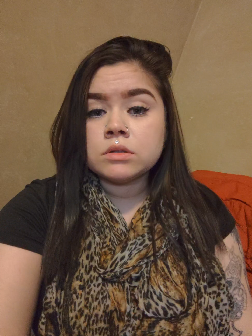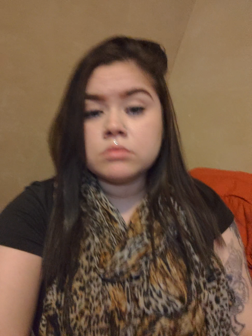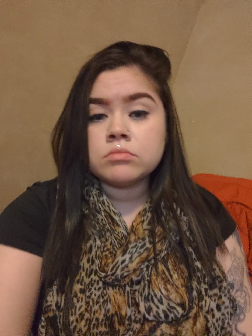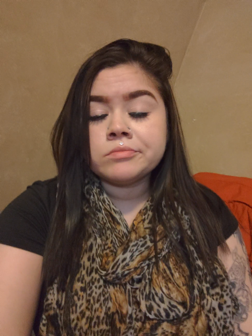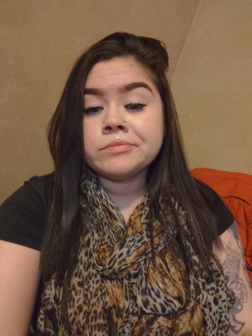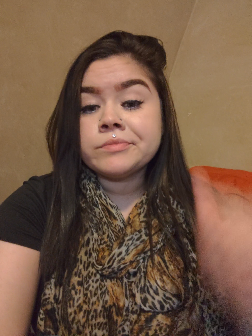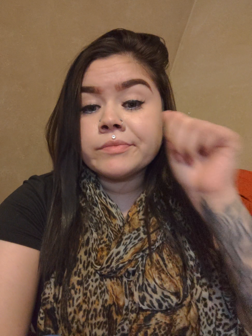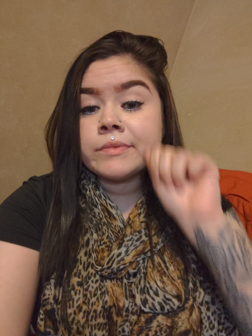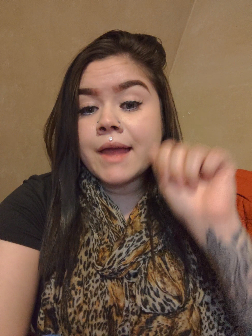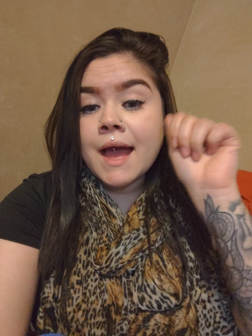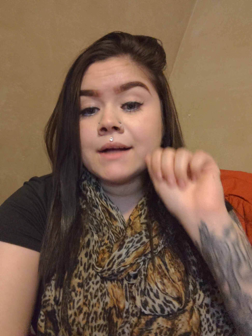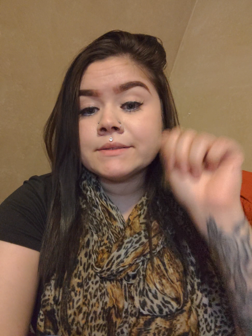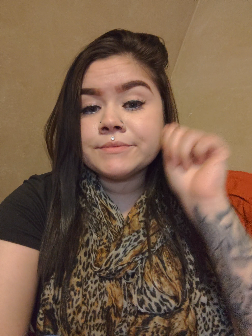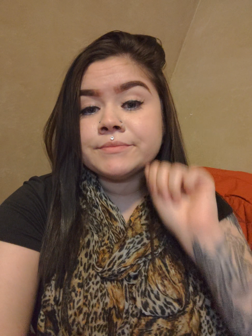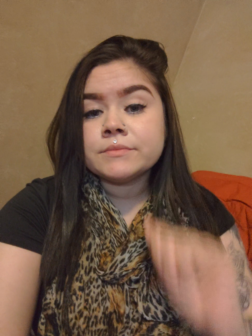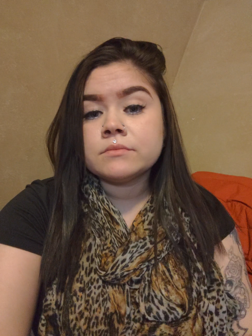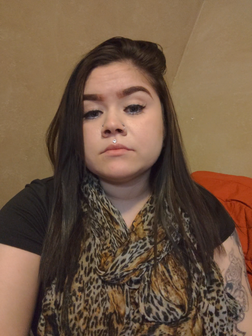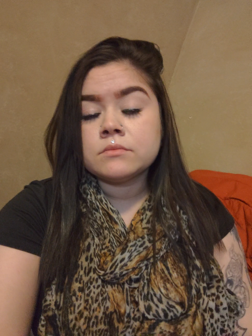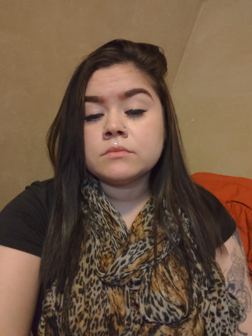aunt